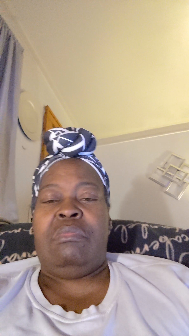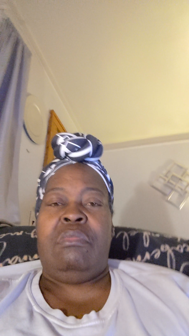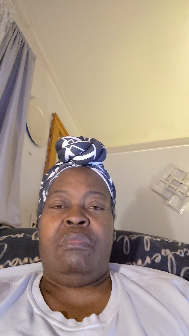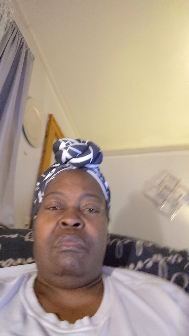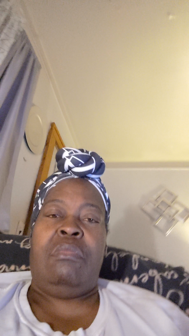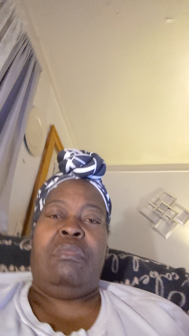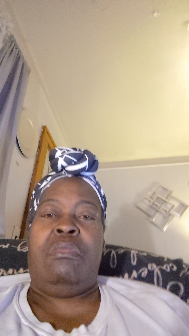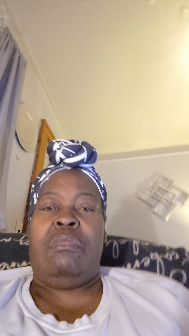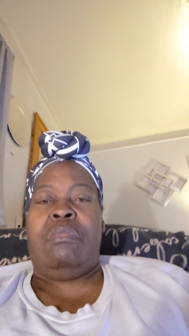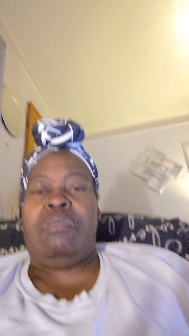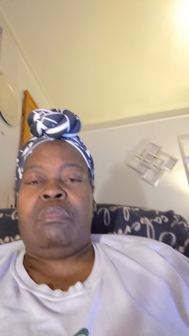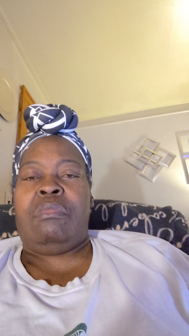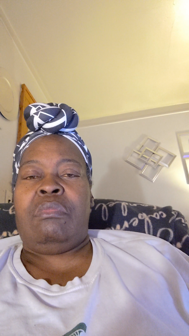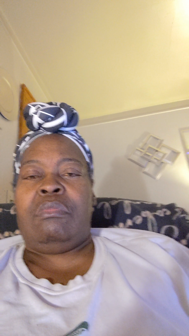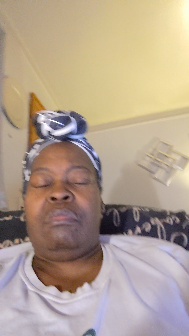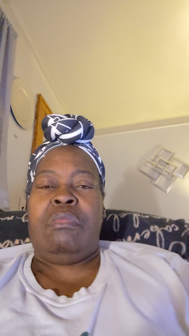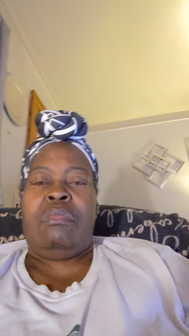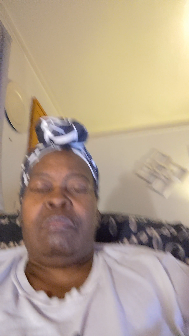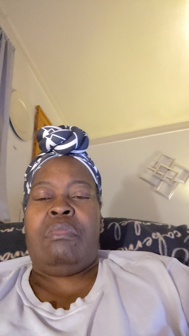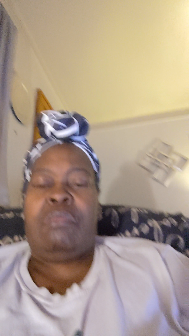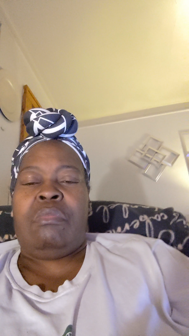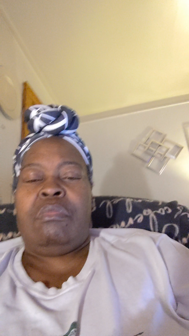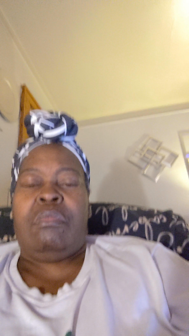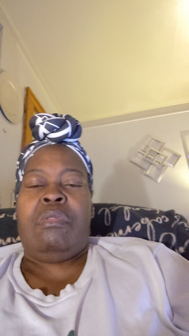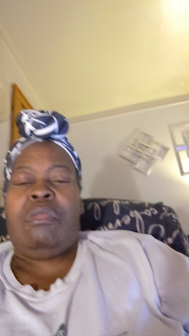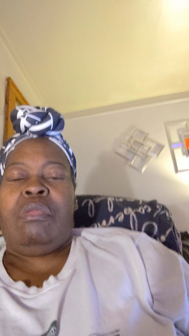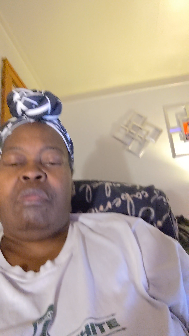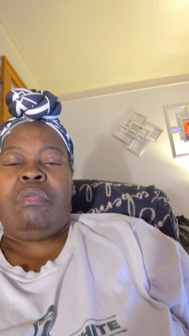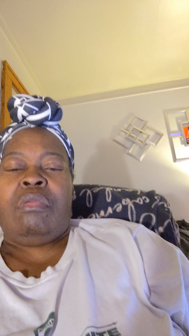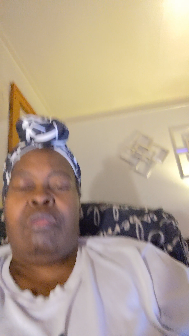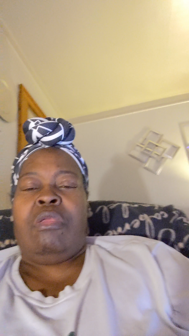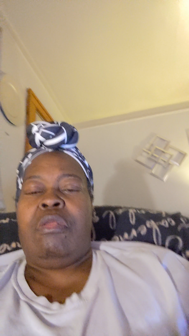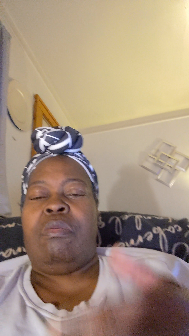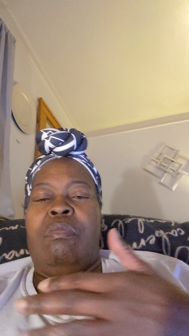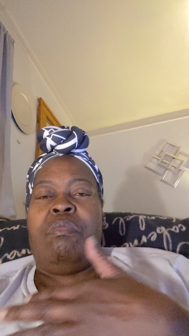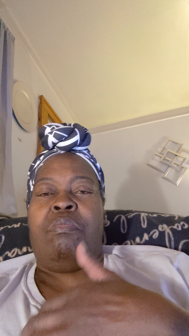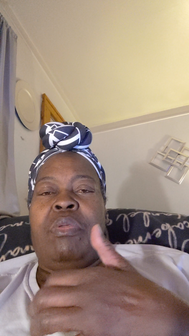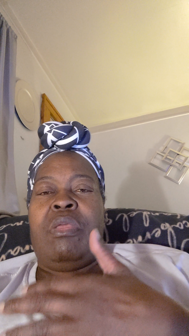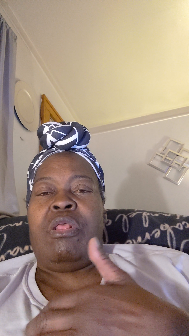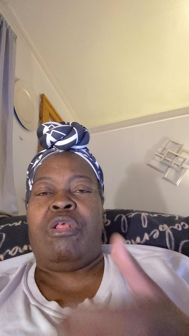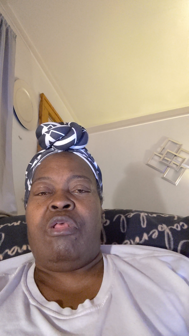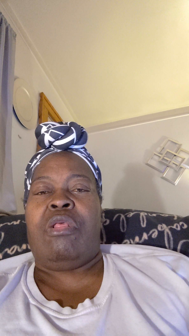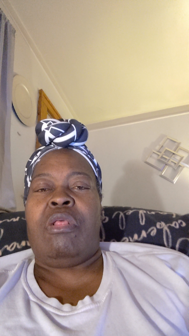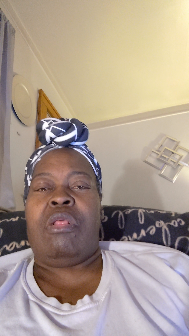bear